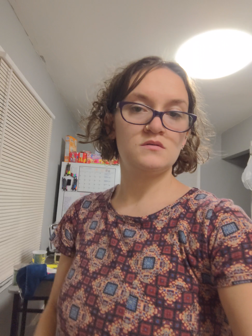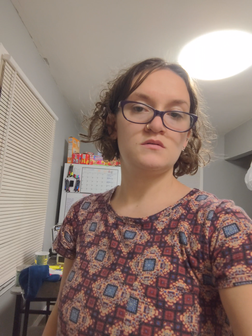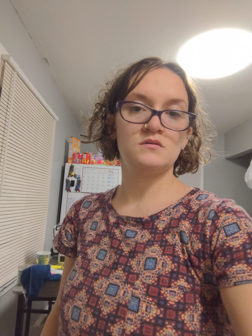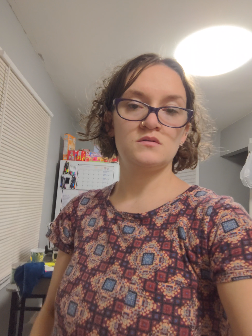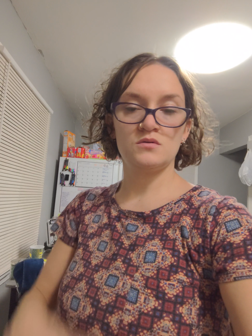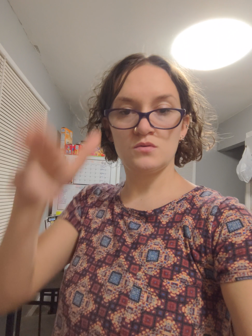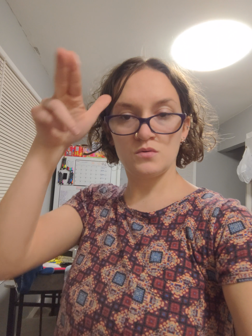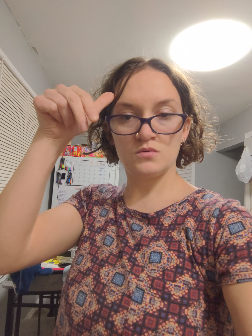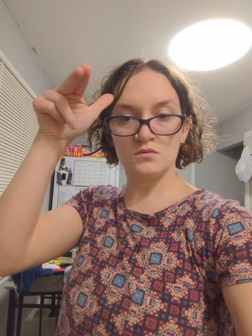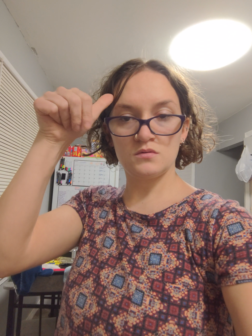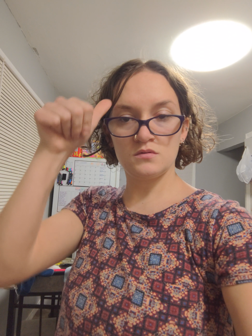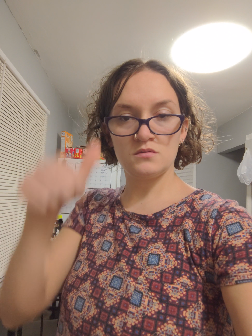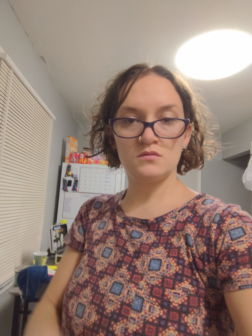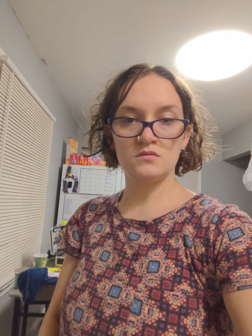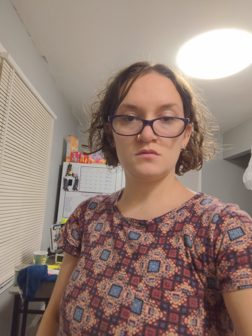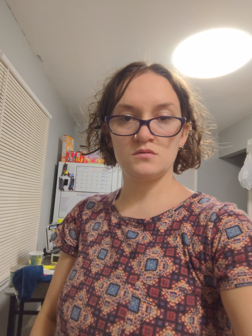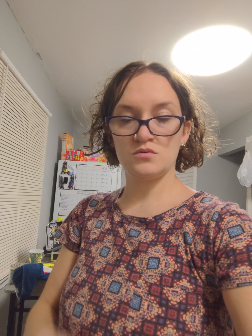horse